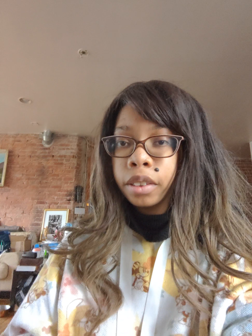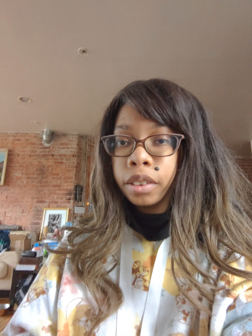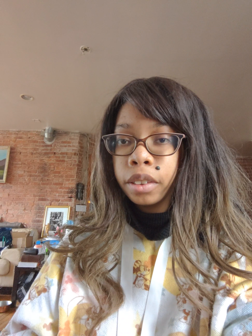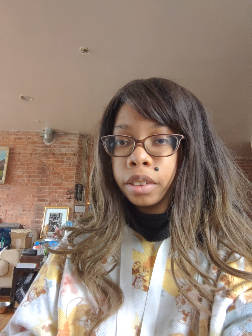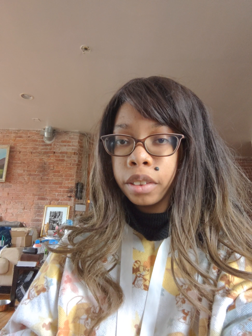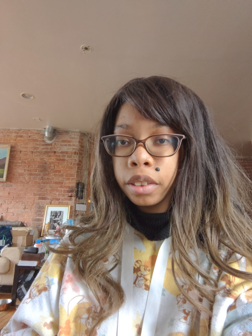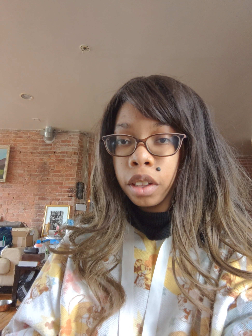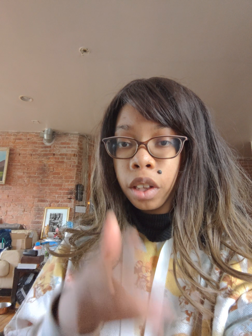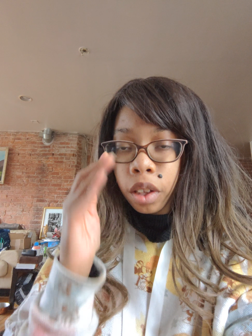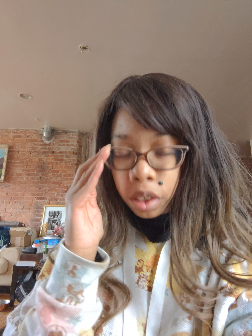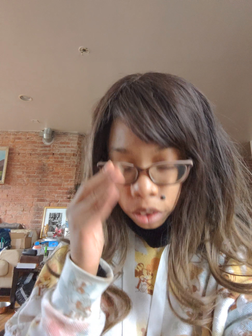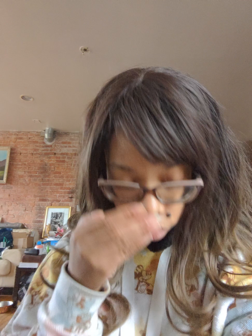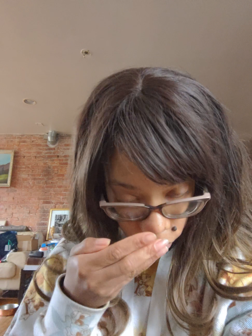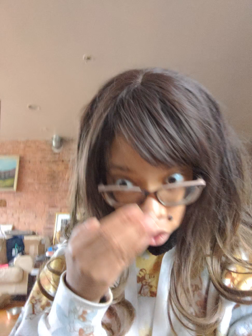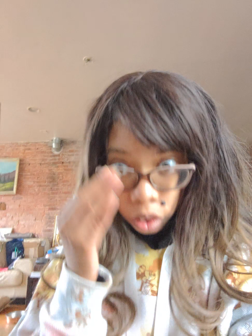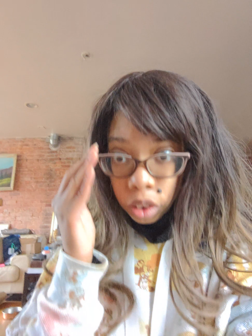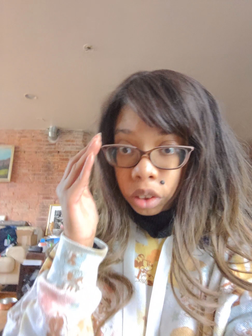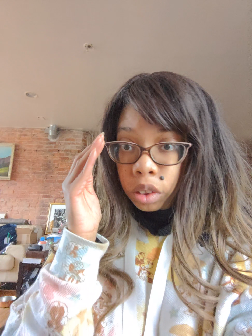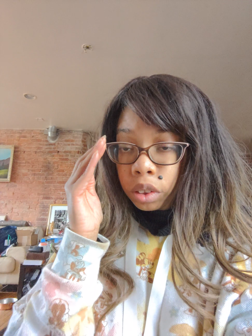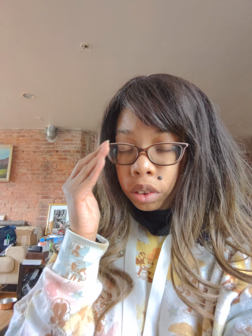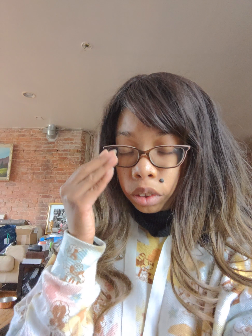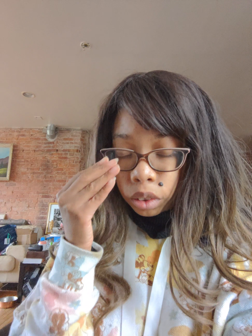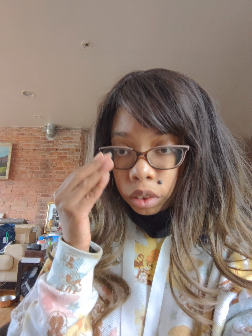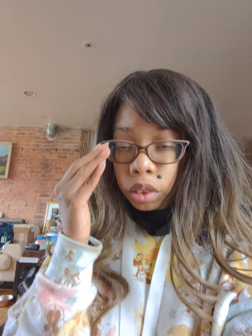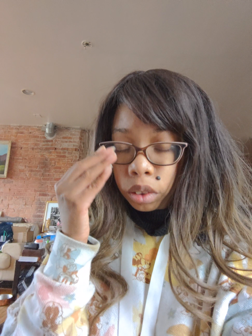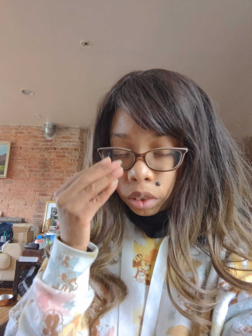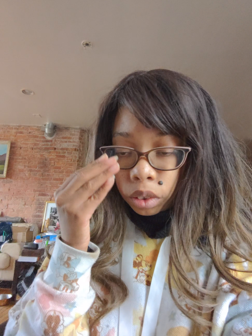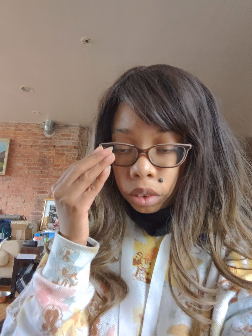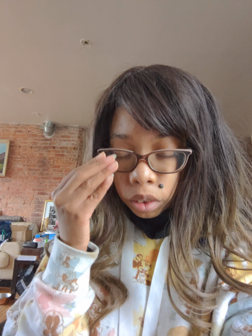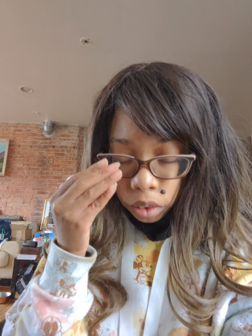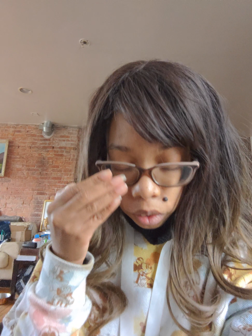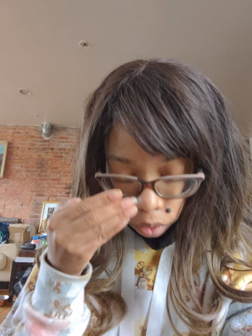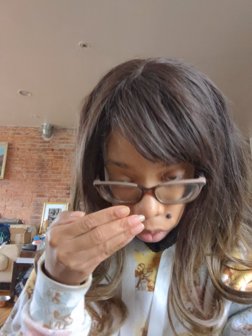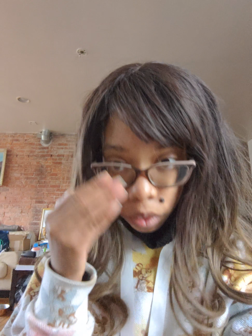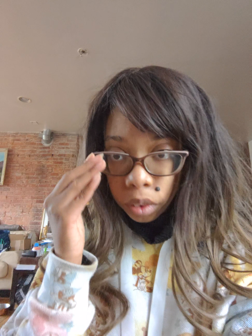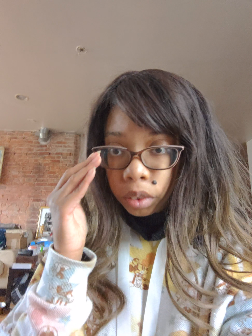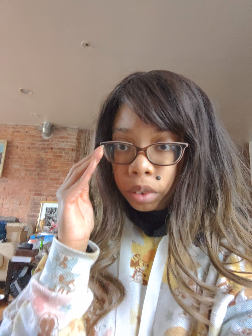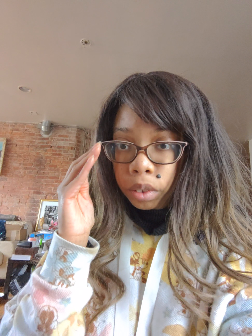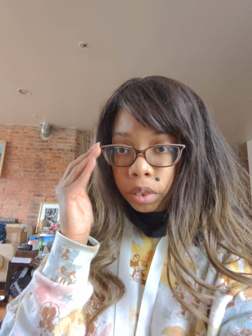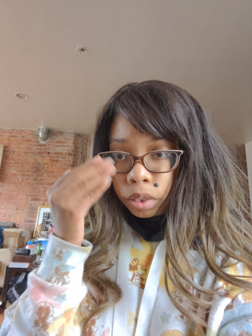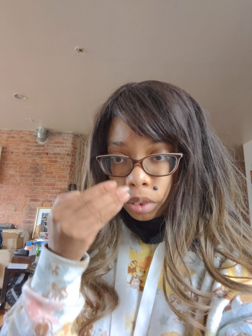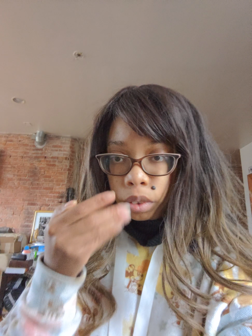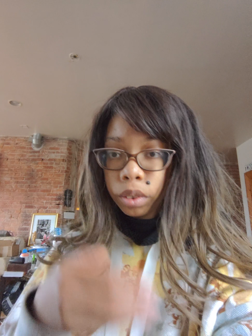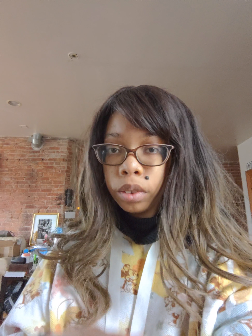sleepy